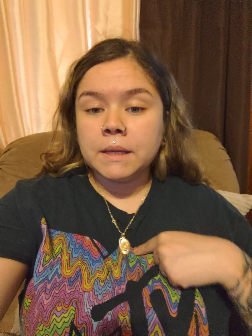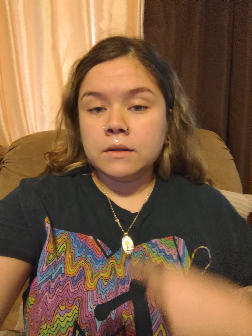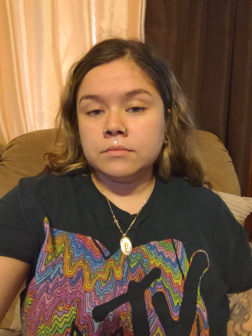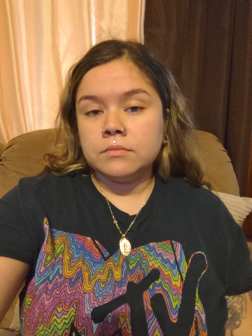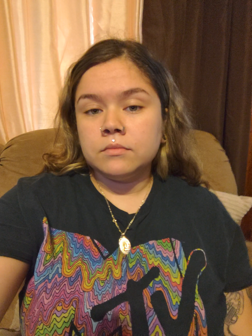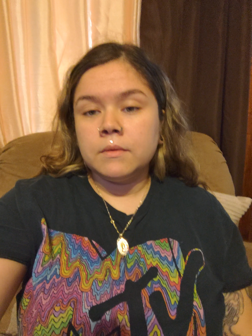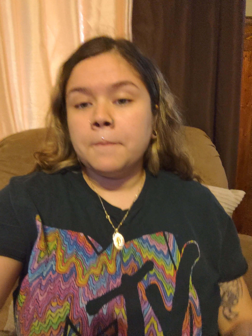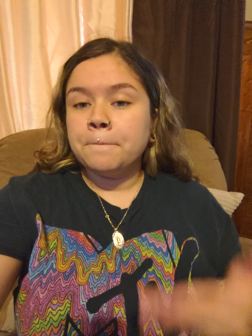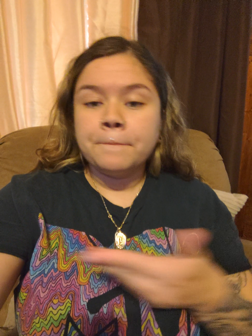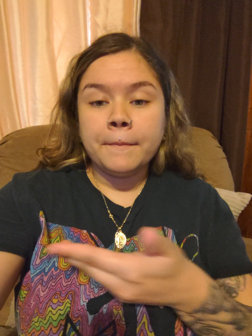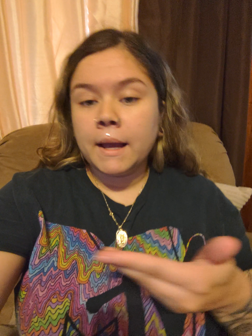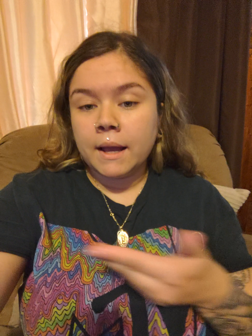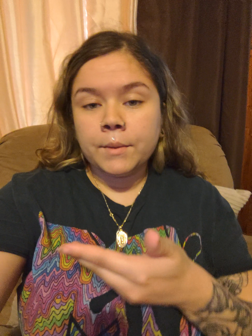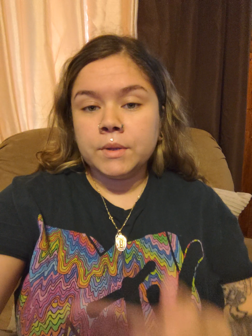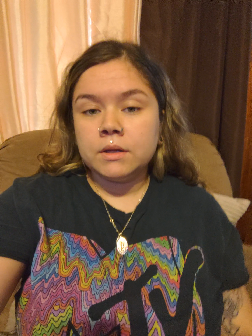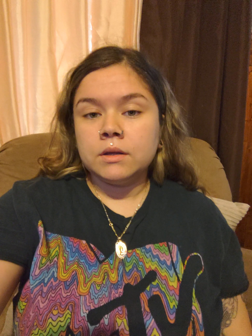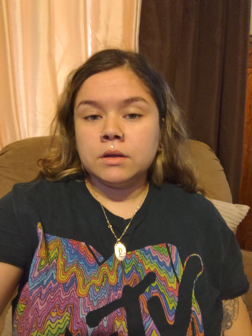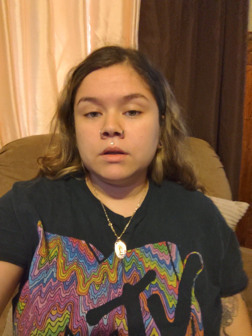baby